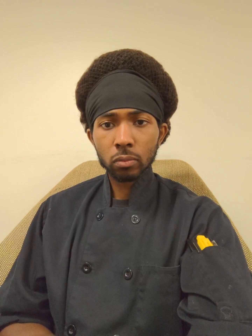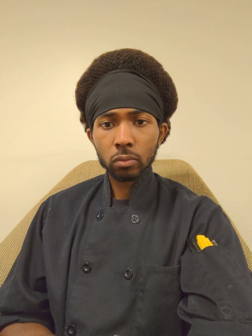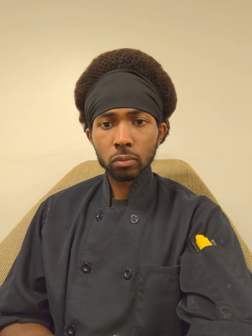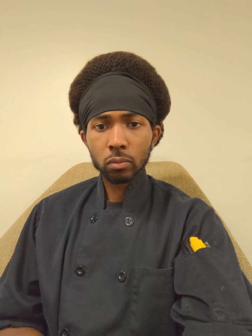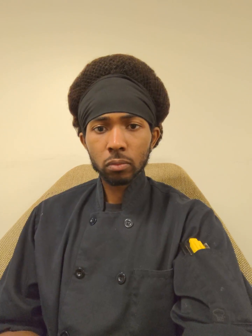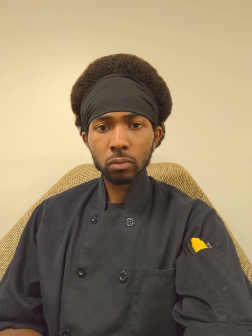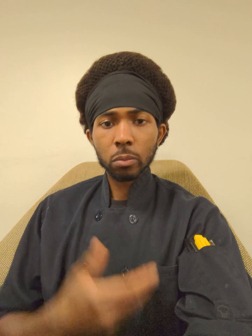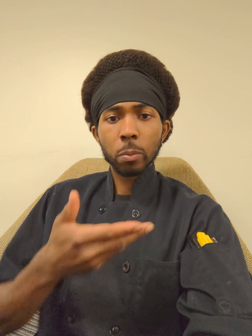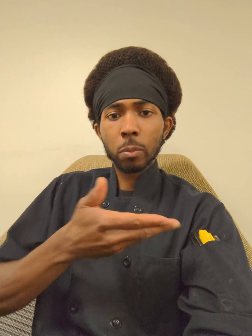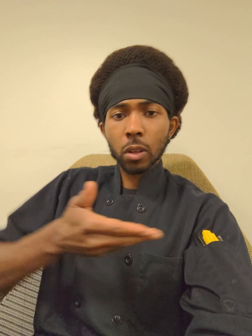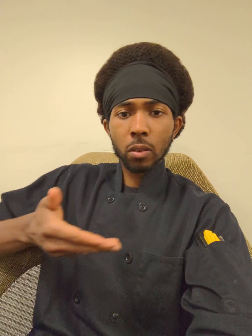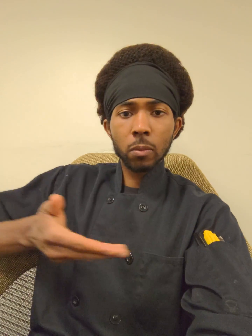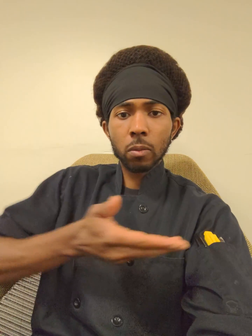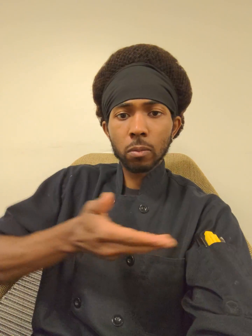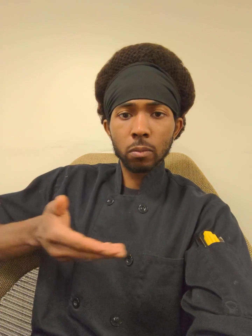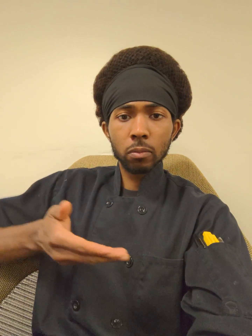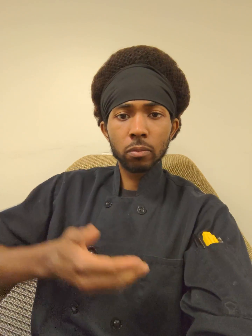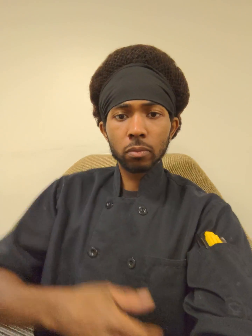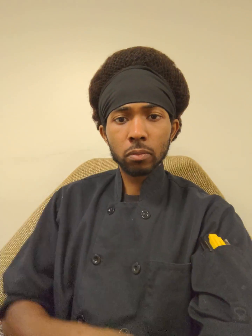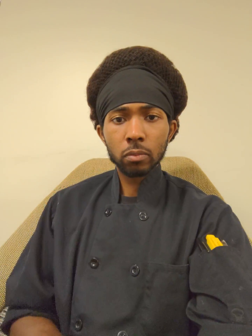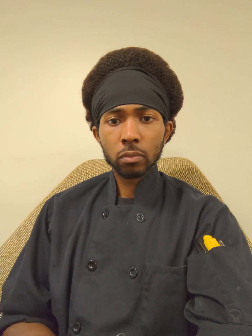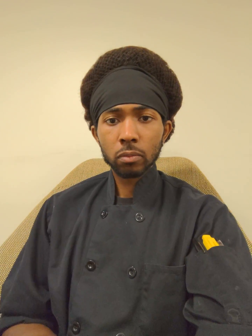baby